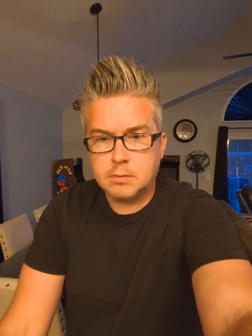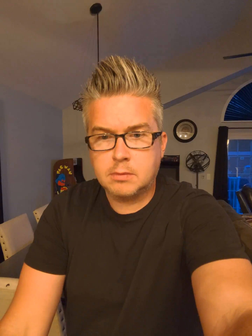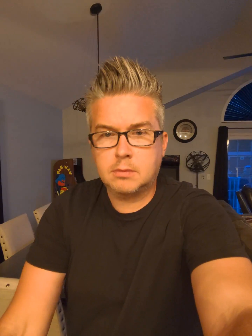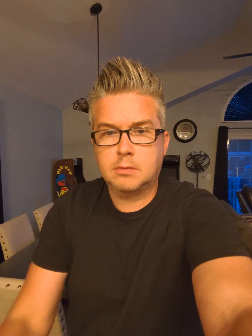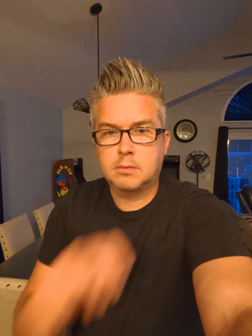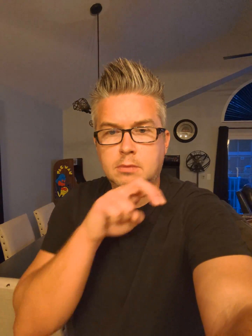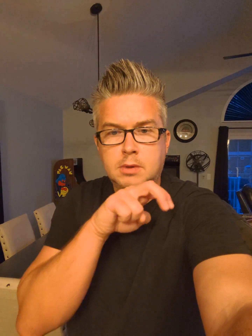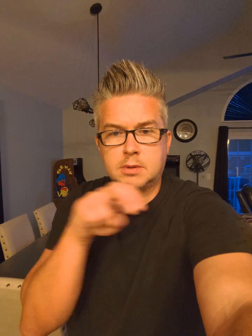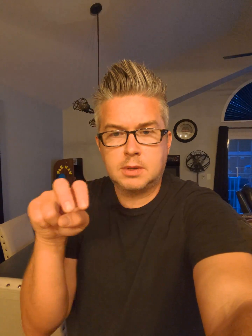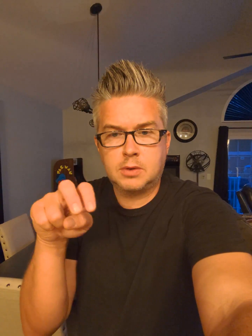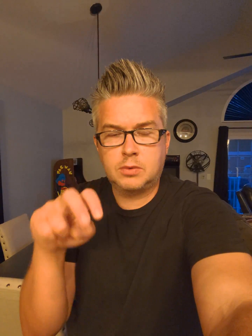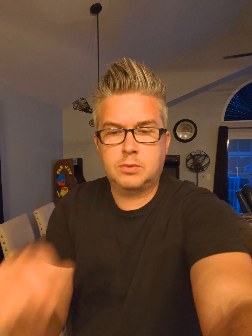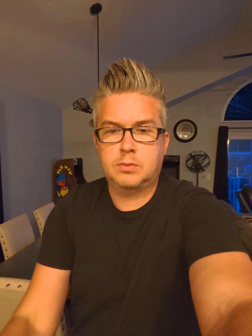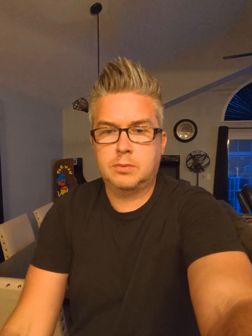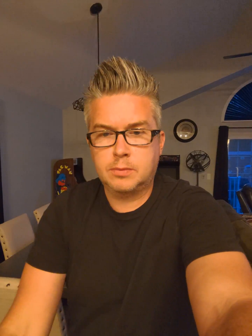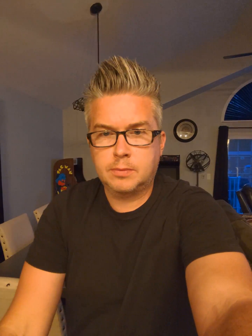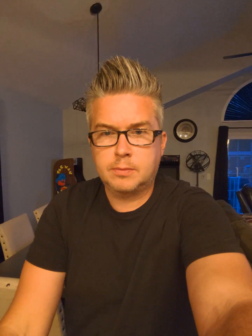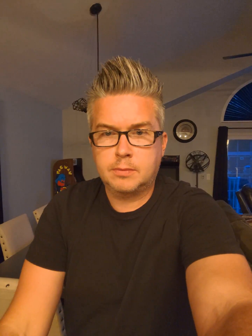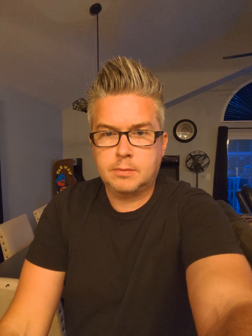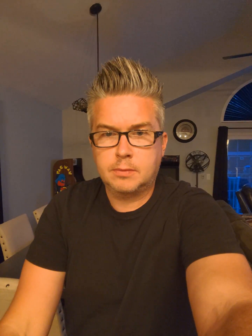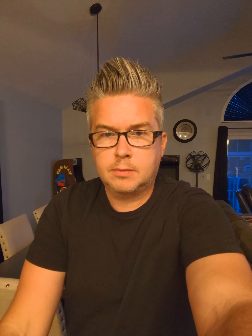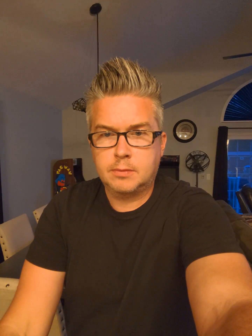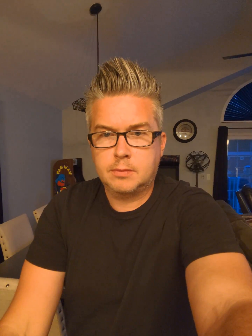porch